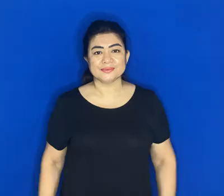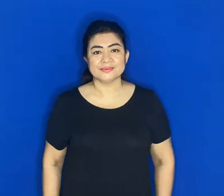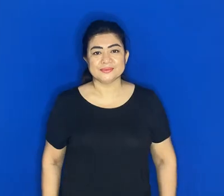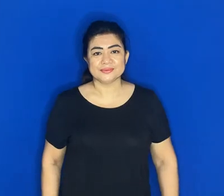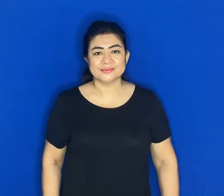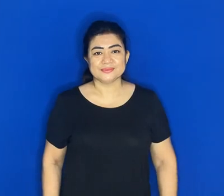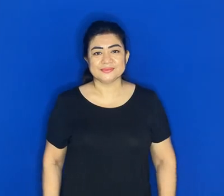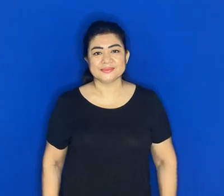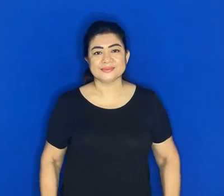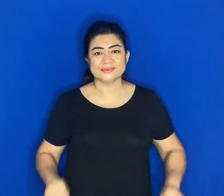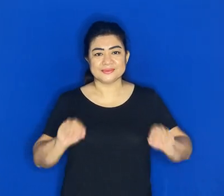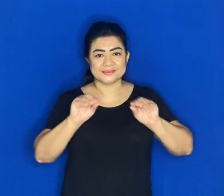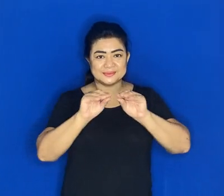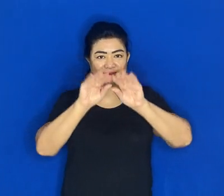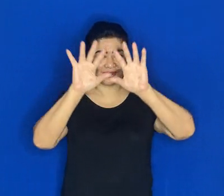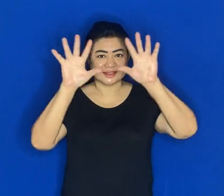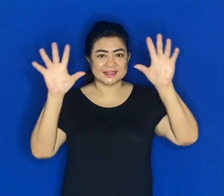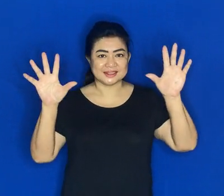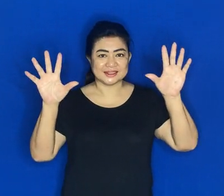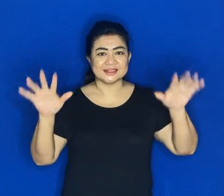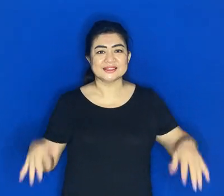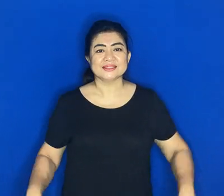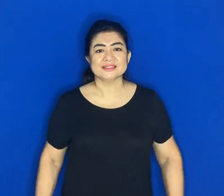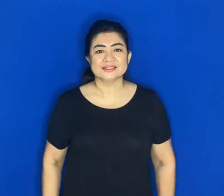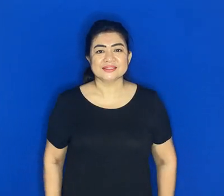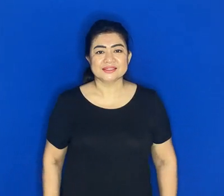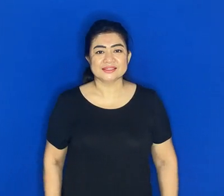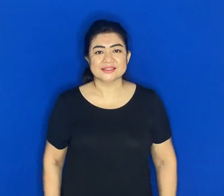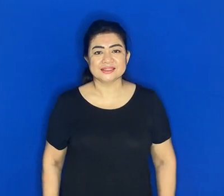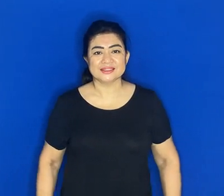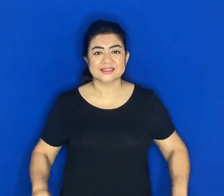light